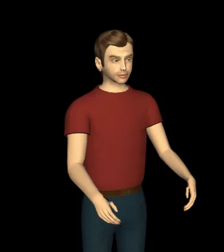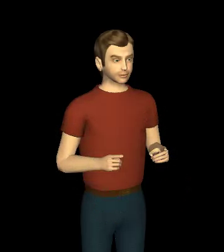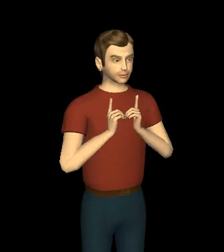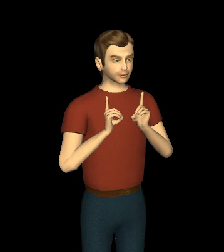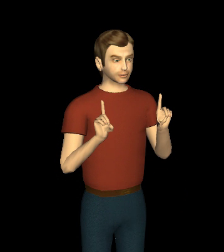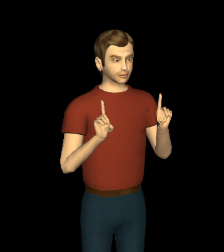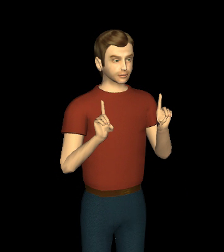ديمقراطية